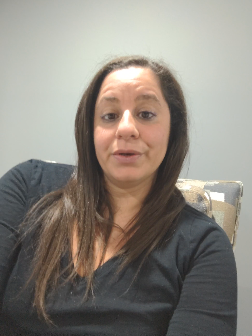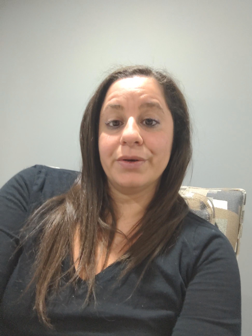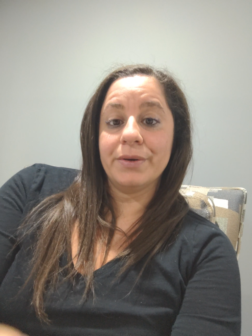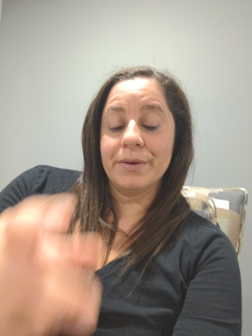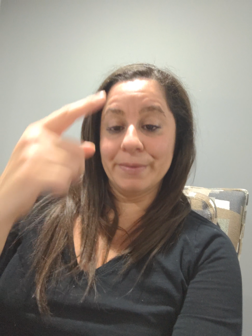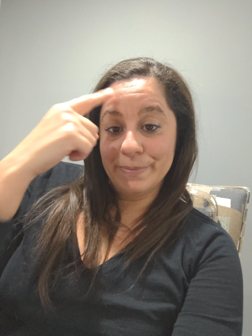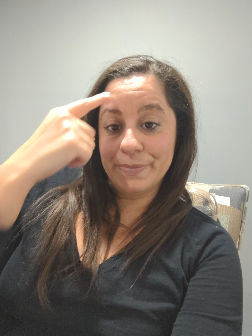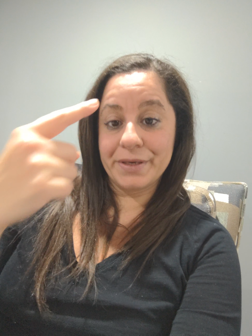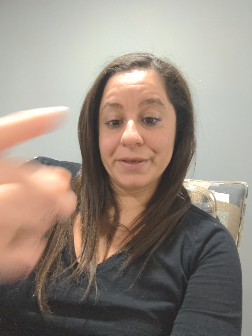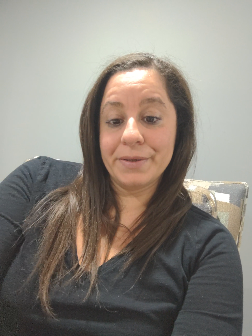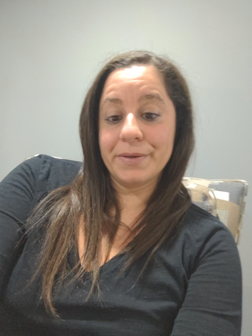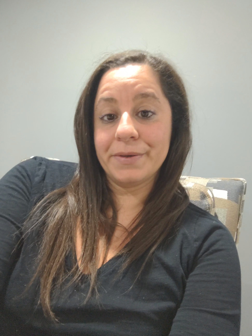penny